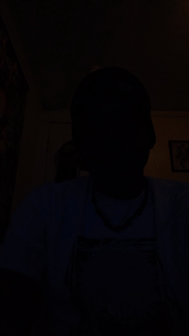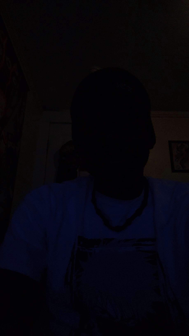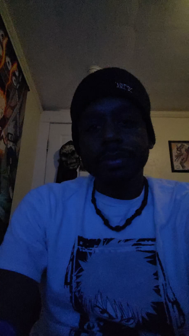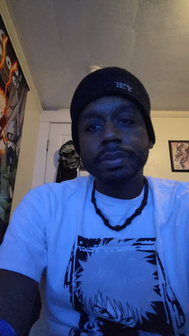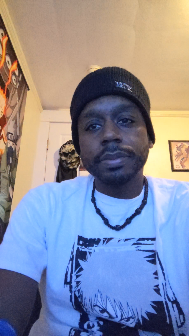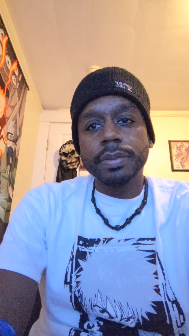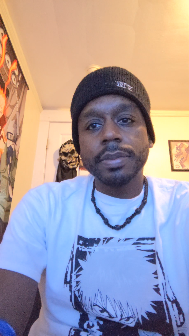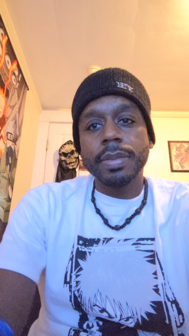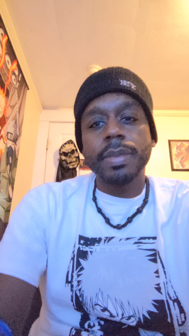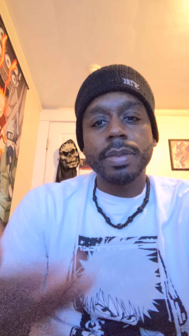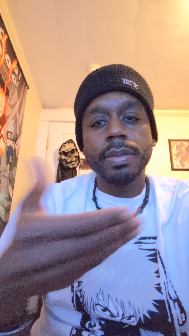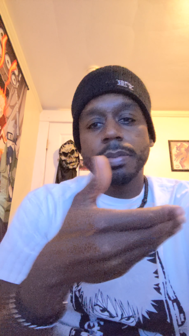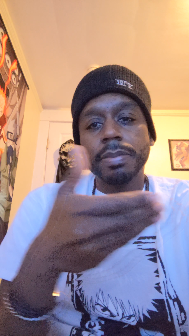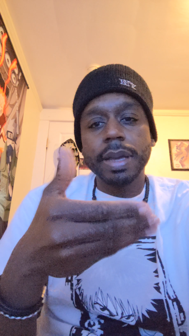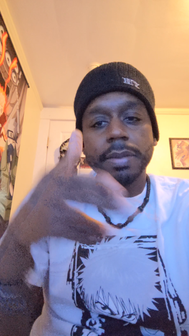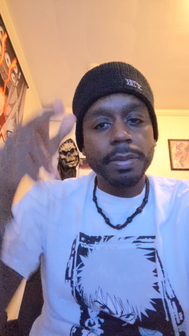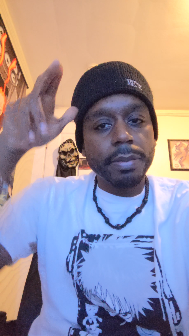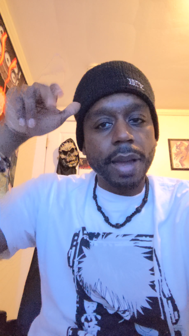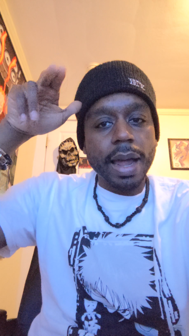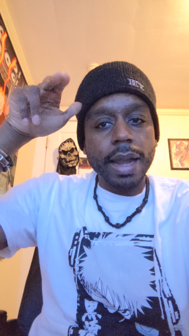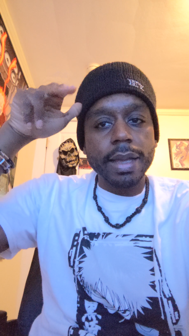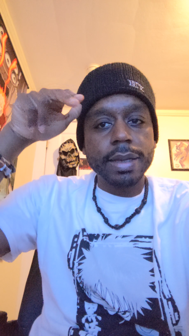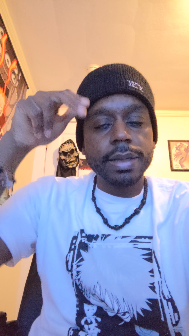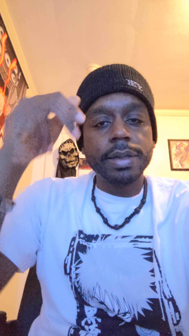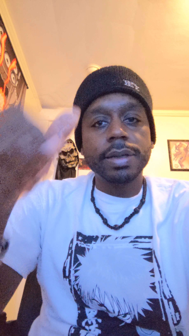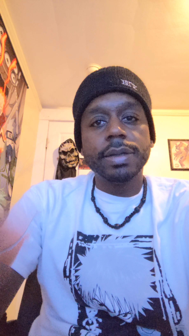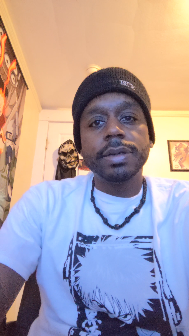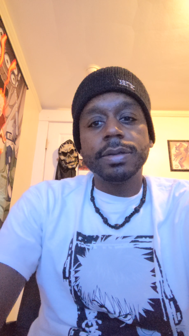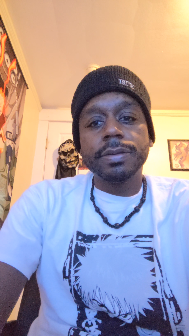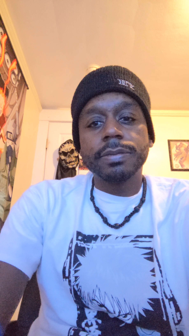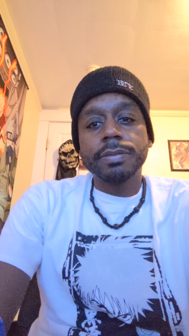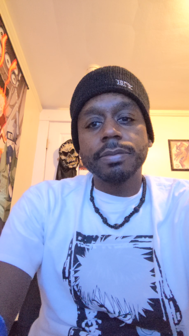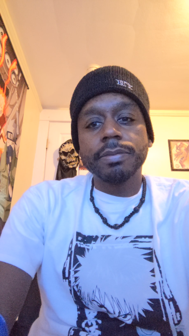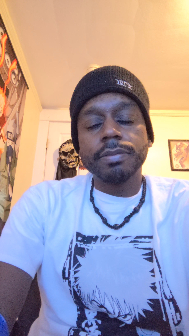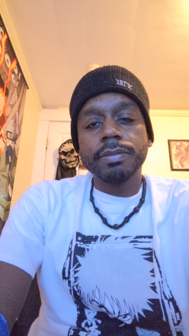pony